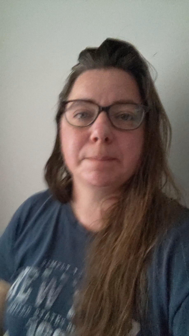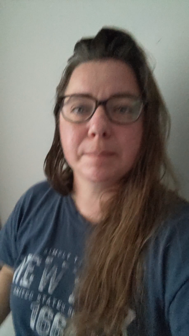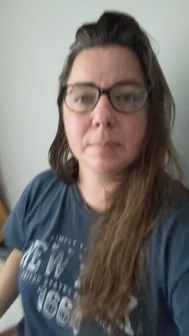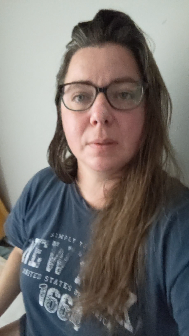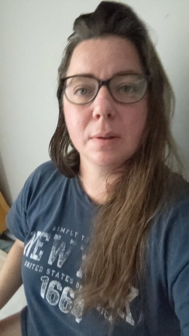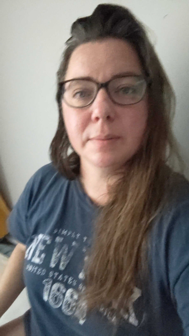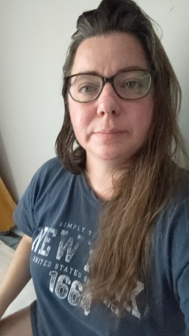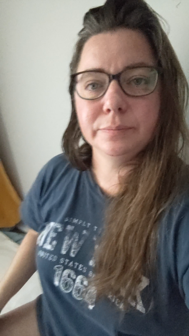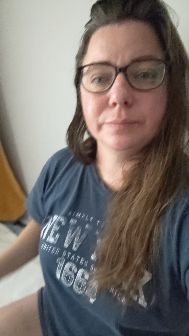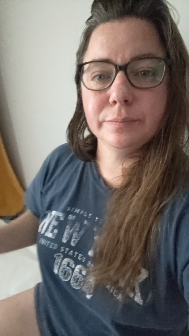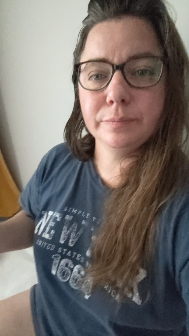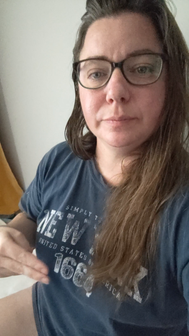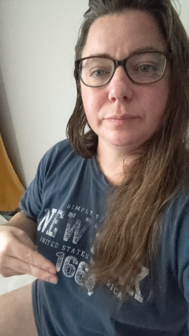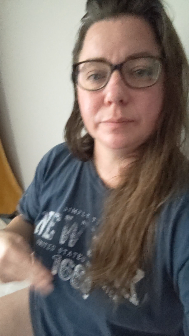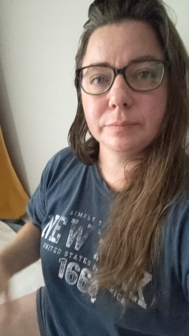belt